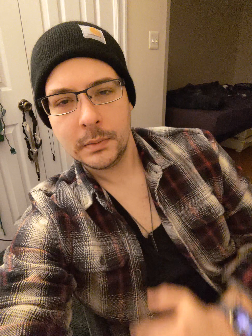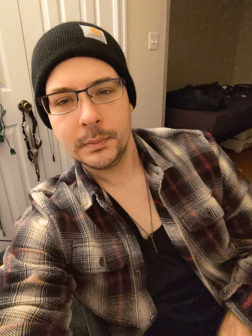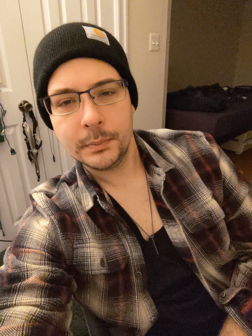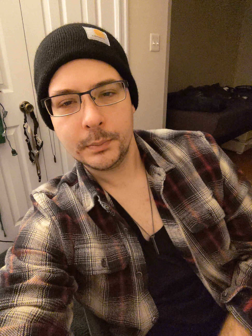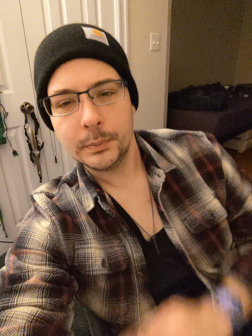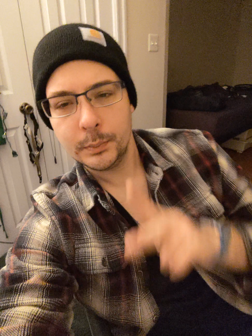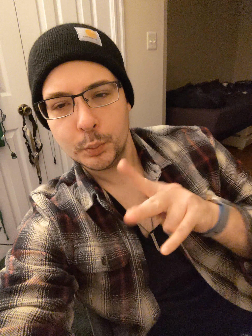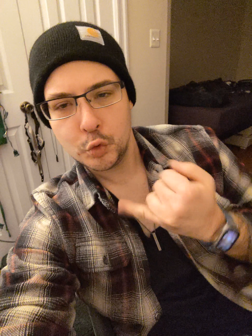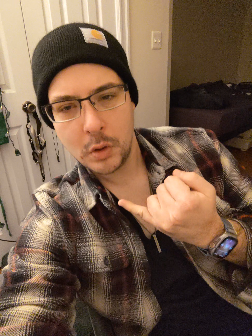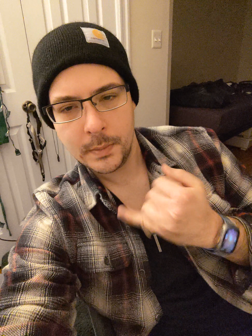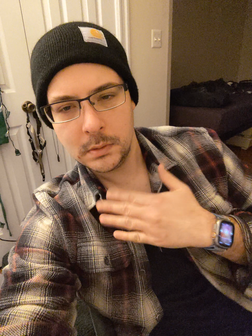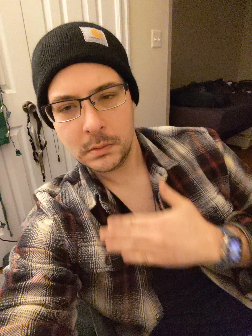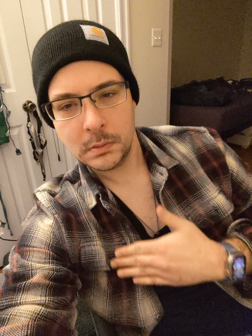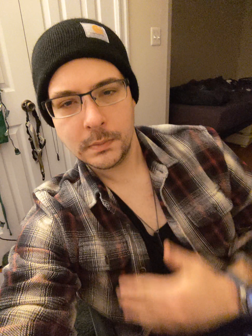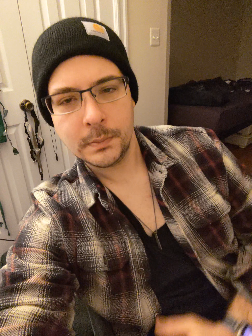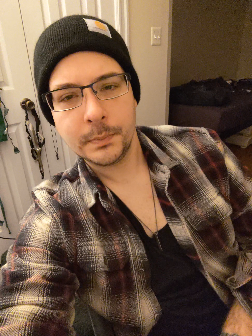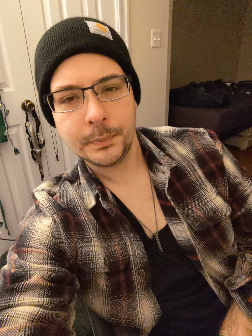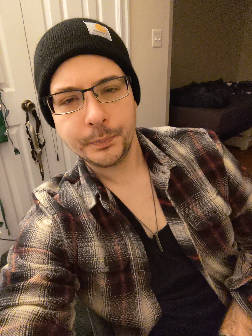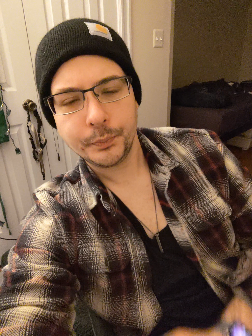pajamas